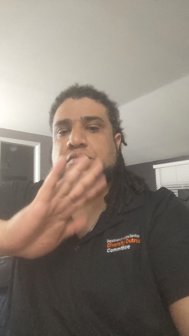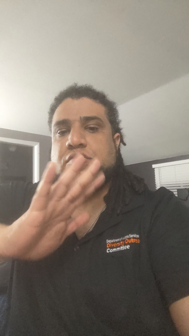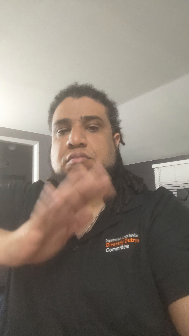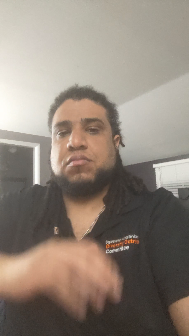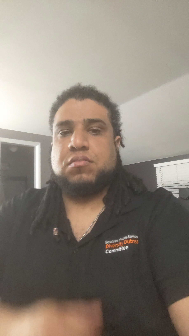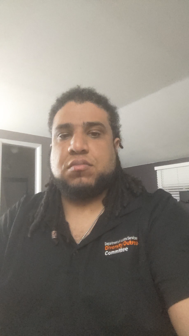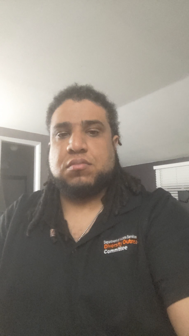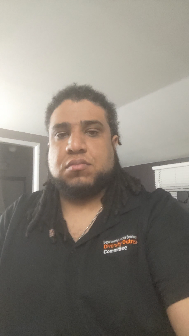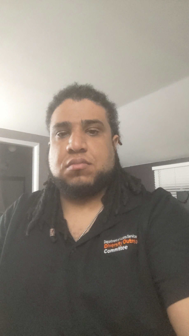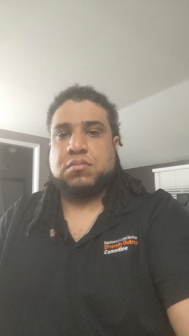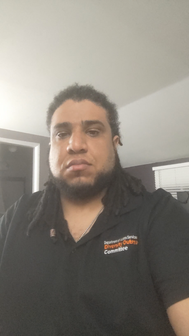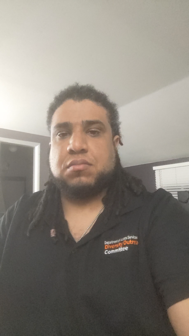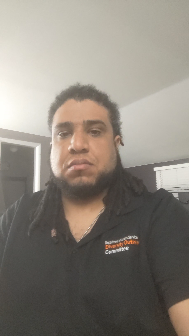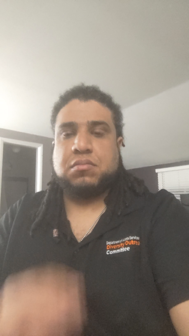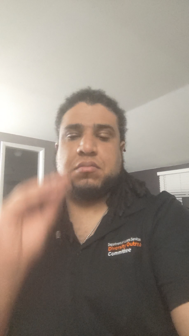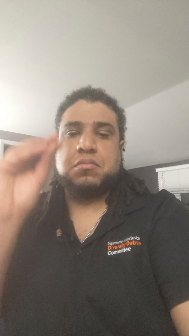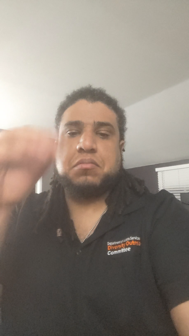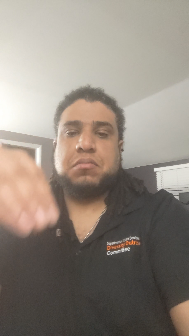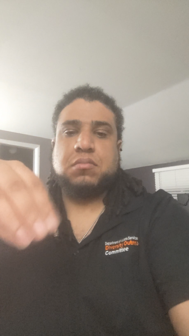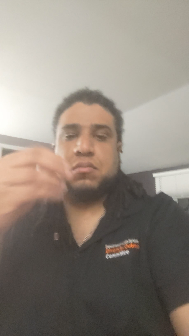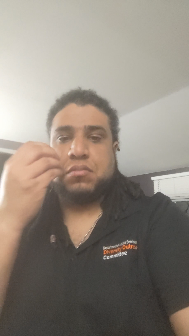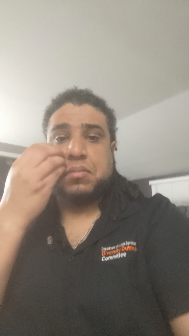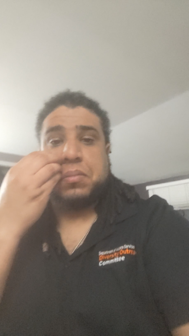put